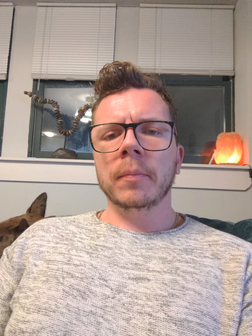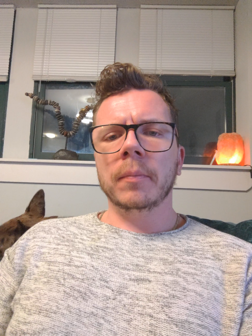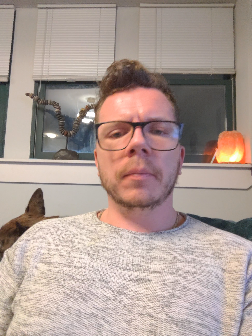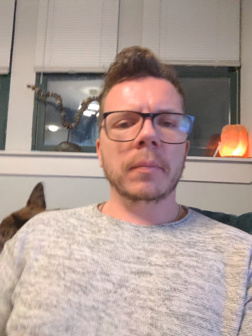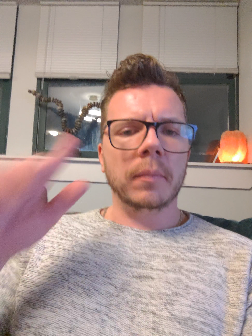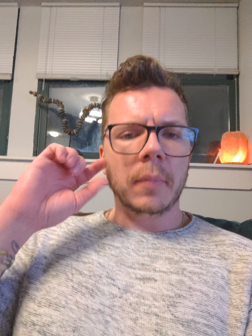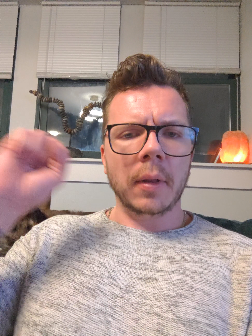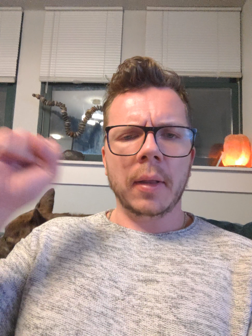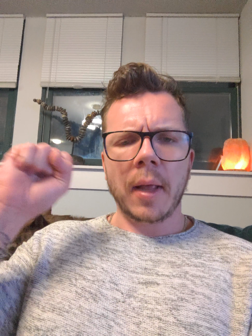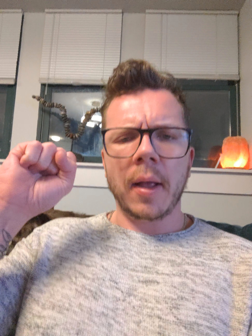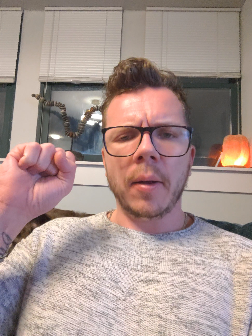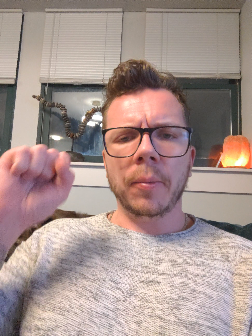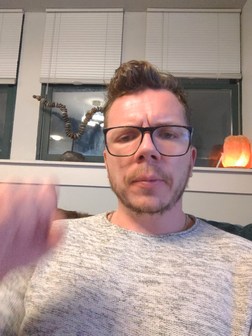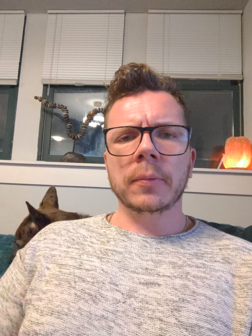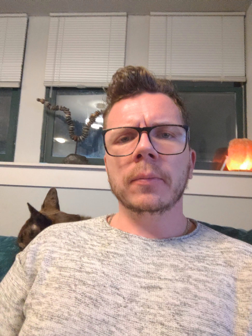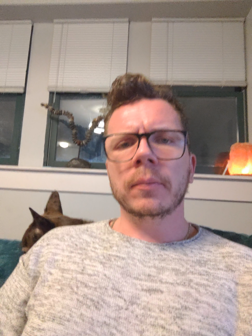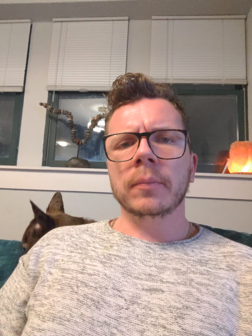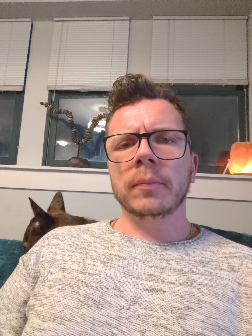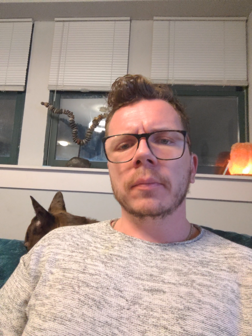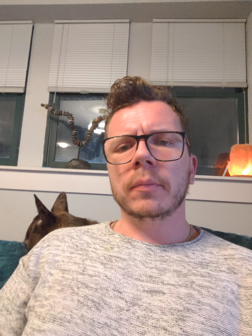loud